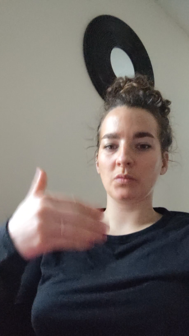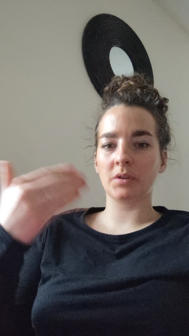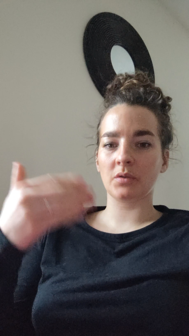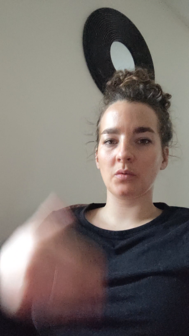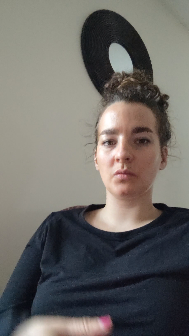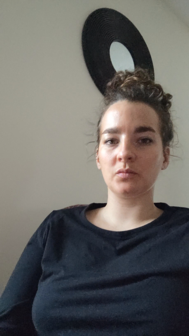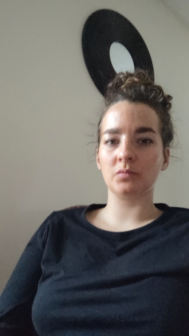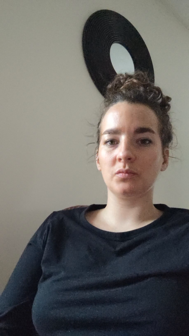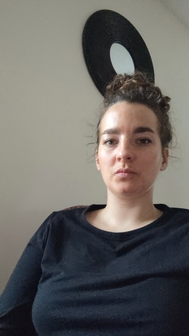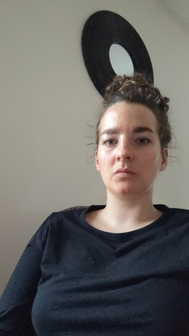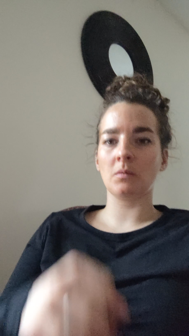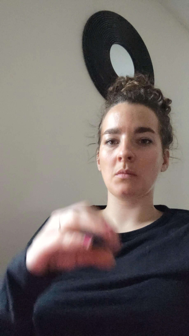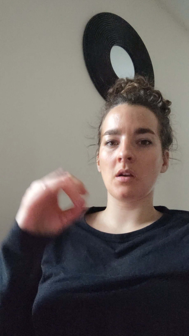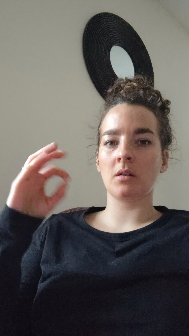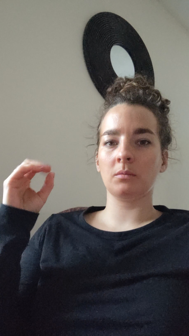bubbles